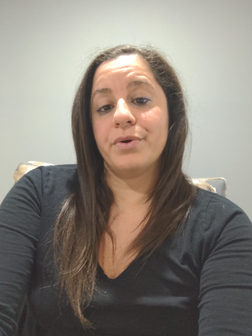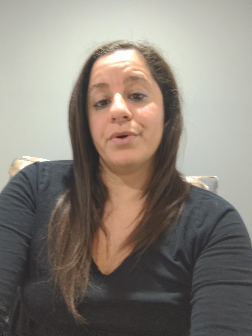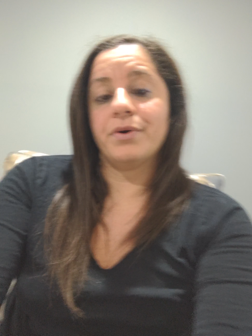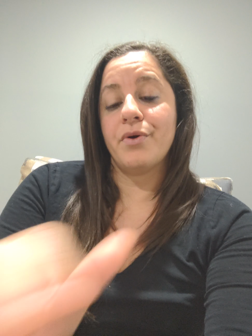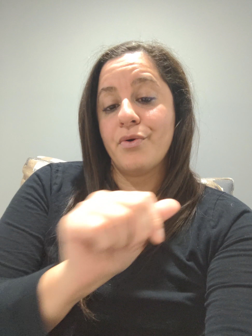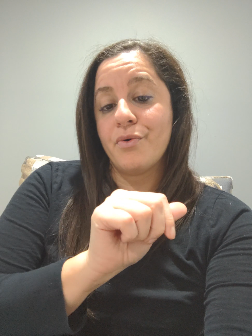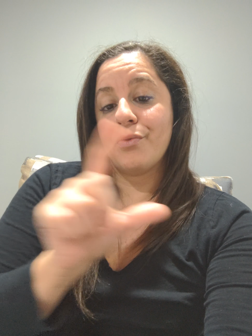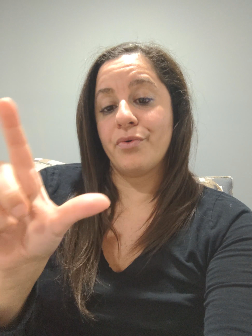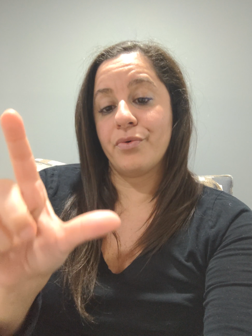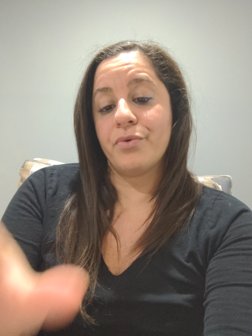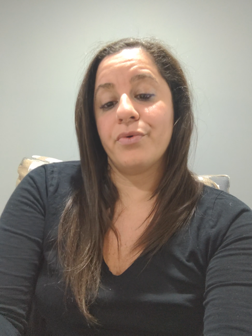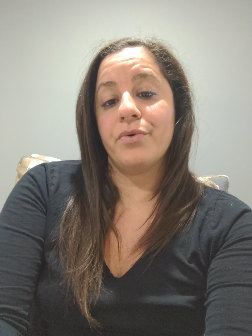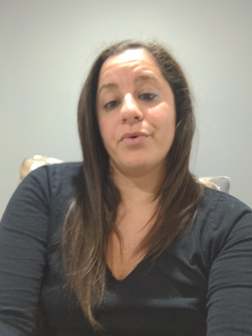all